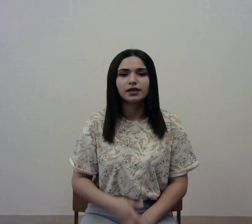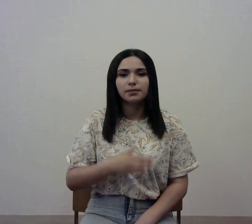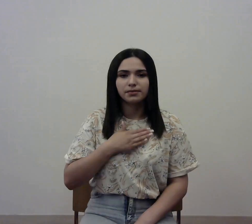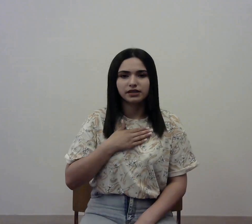mən